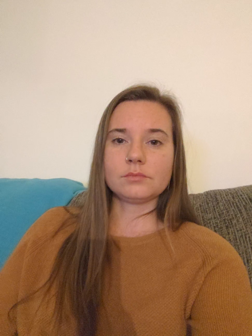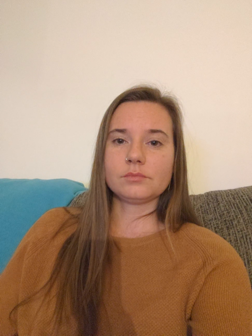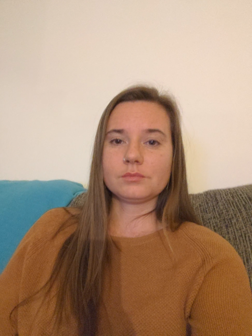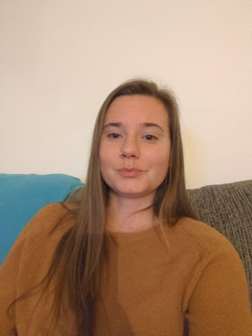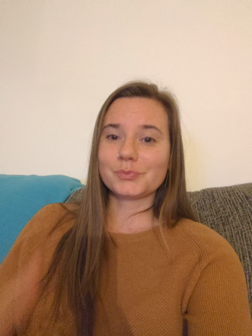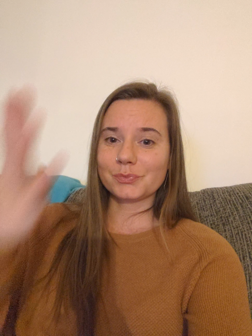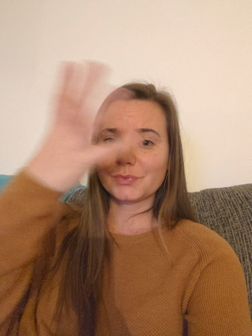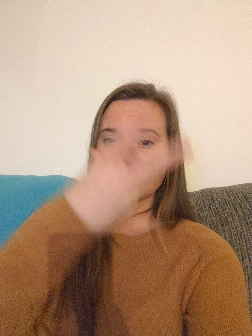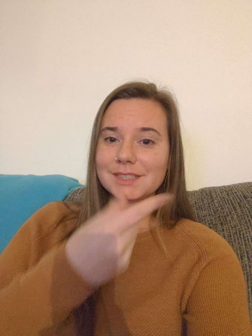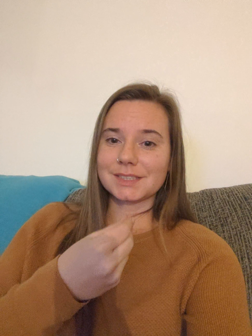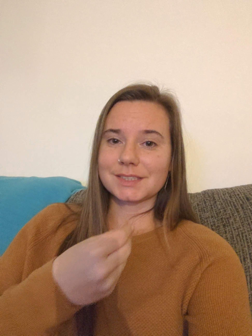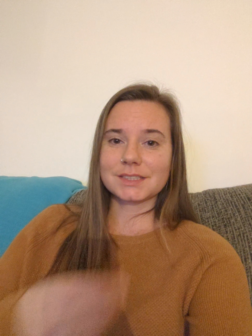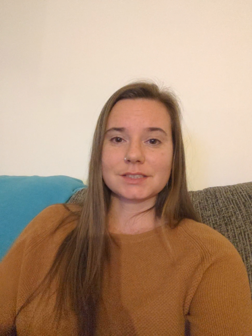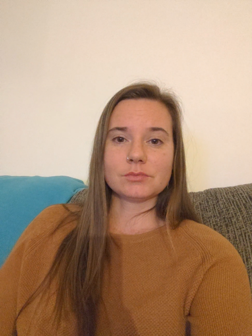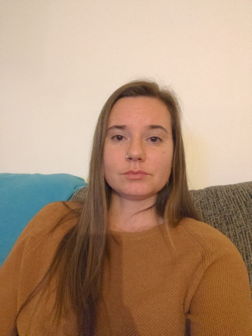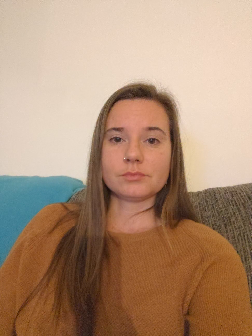pretty